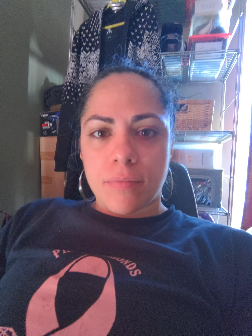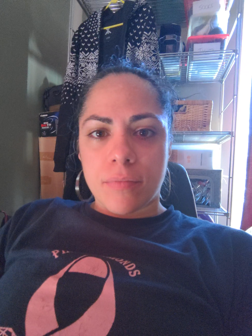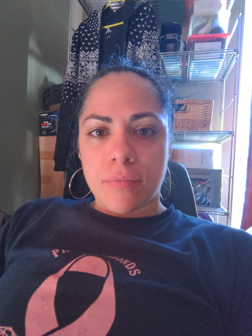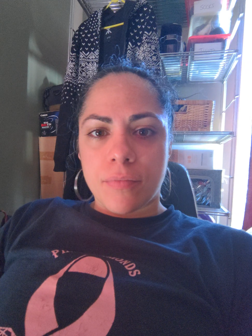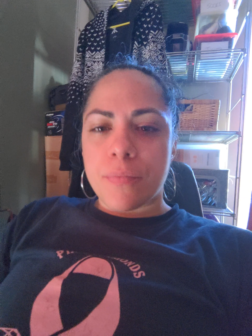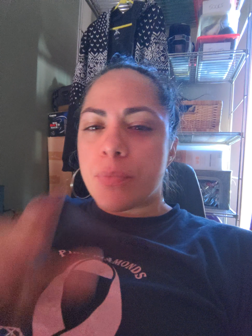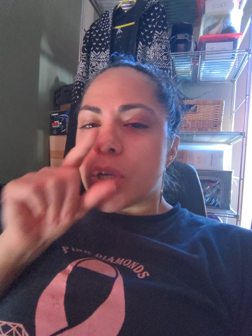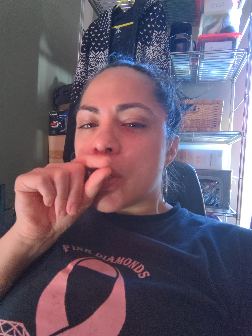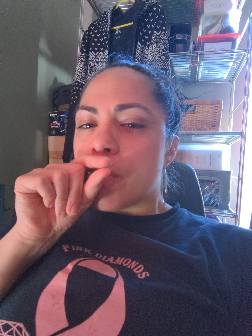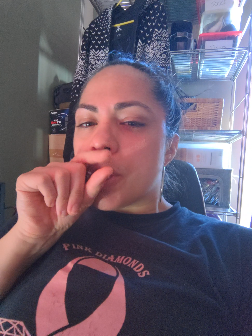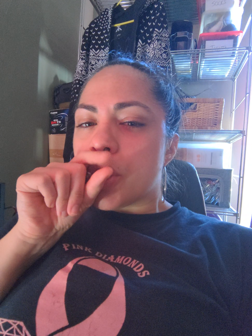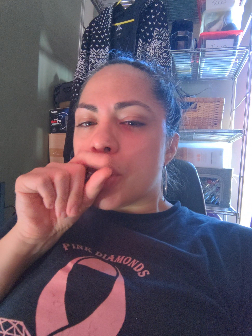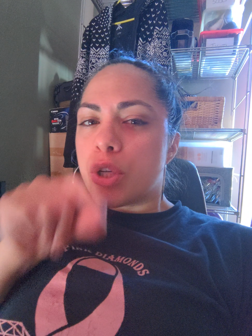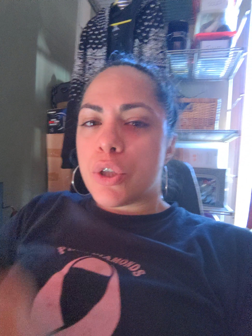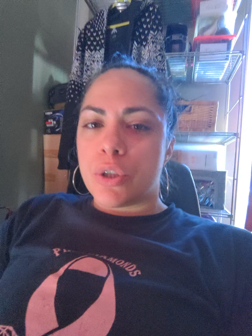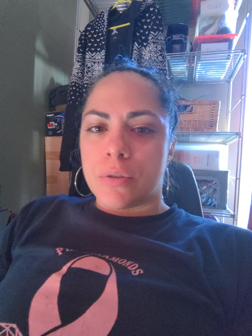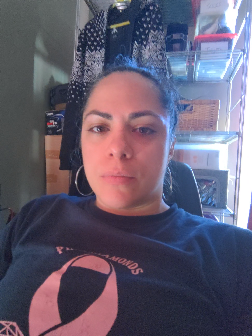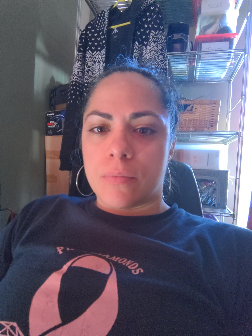bird